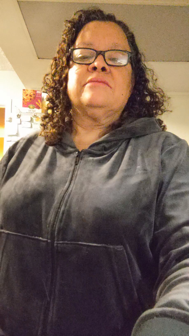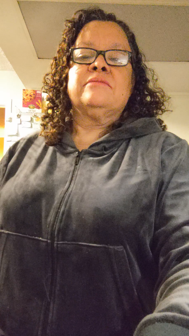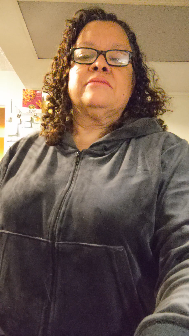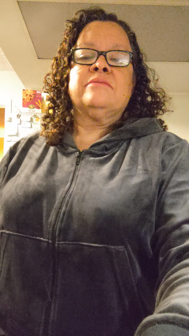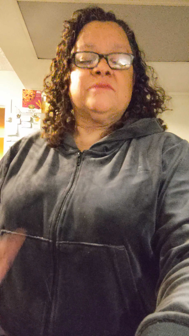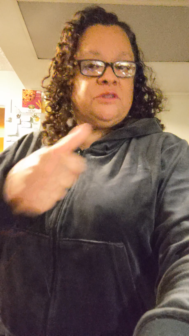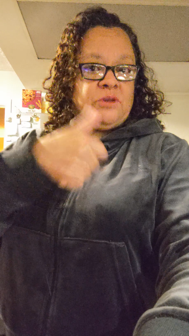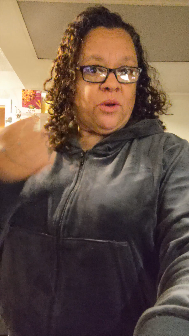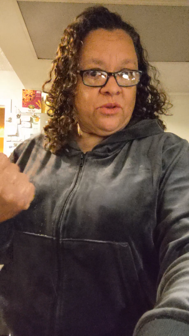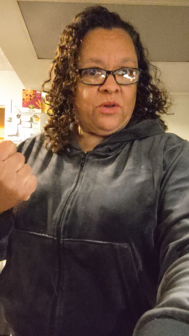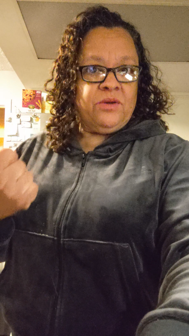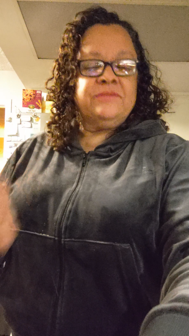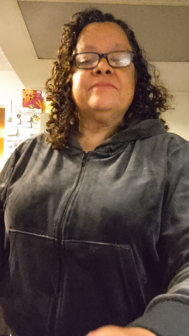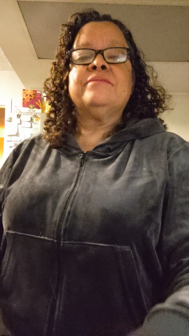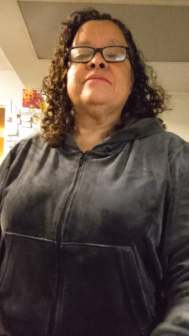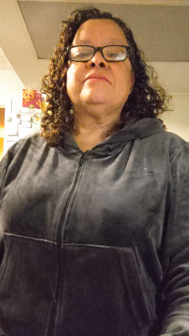other